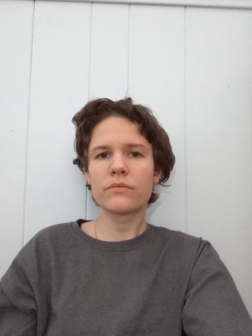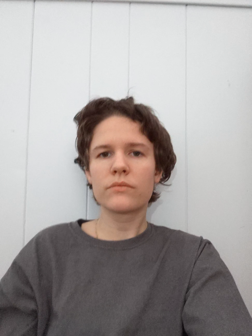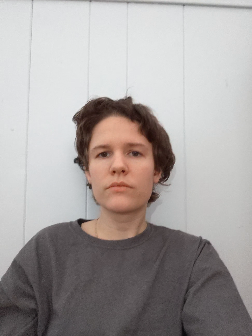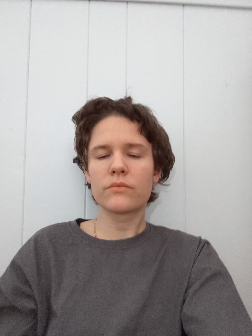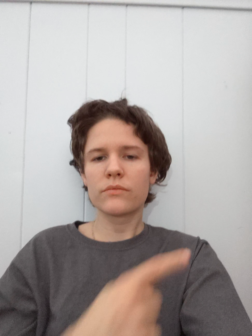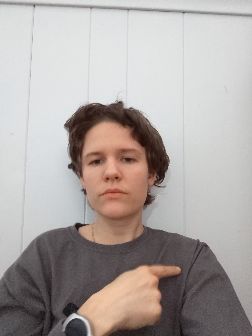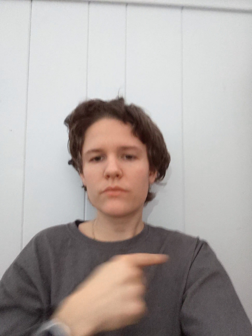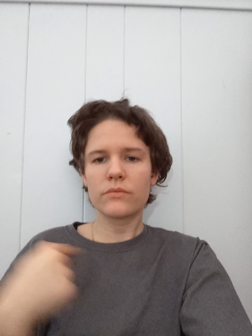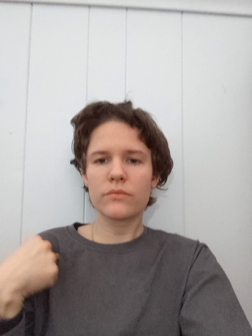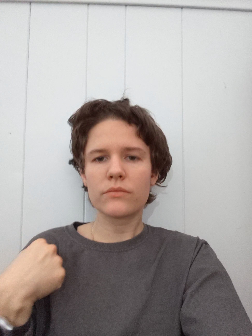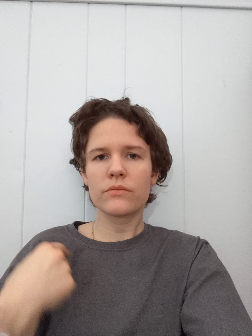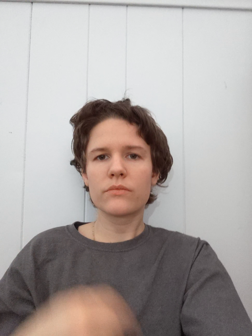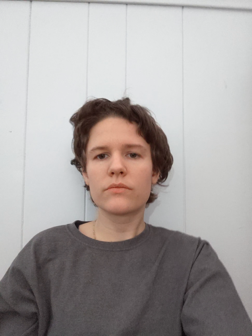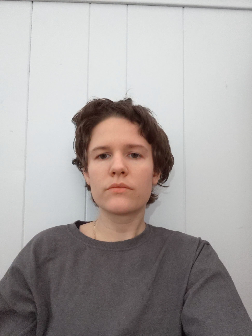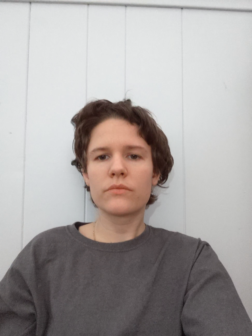we